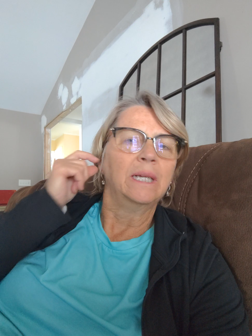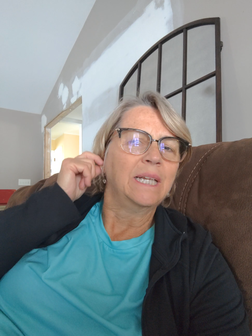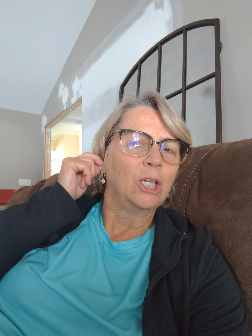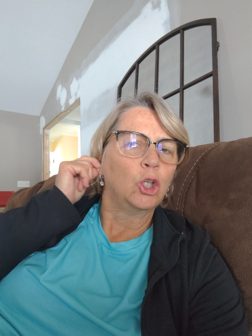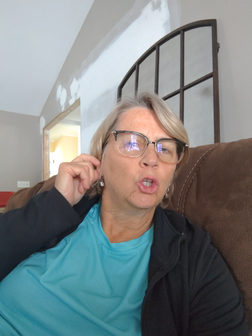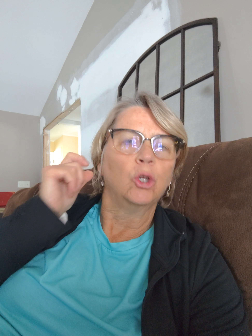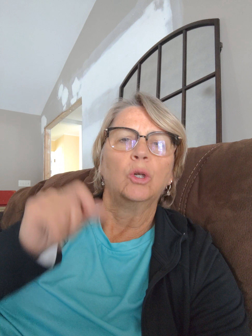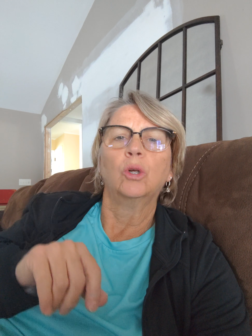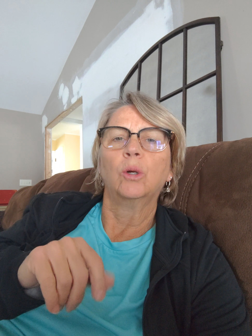ear